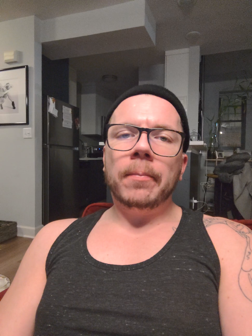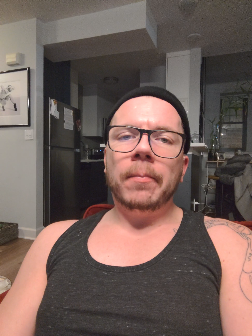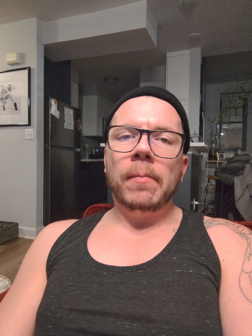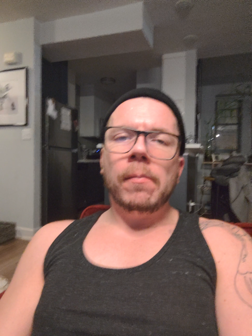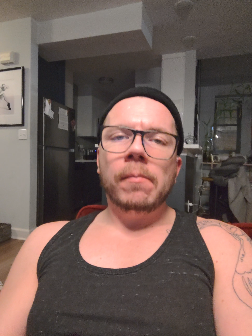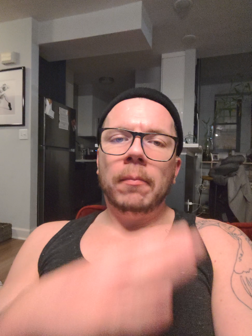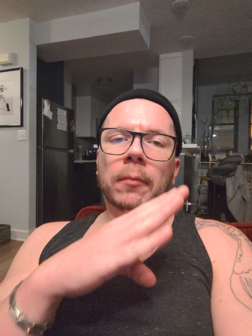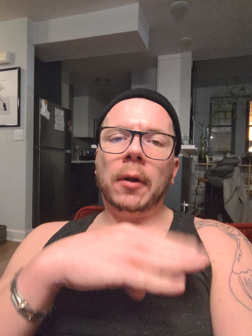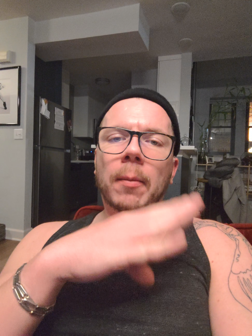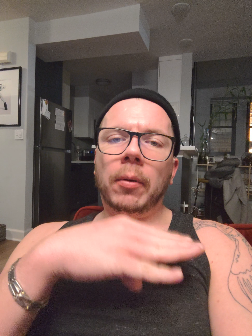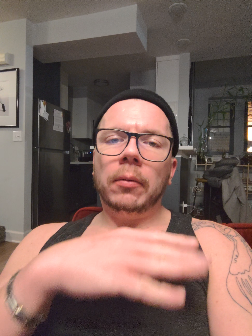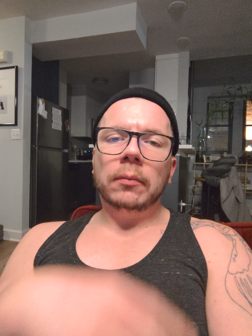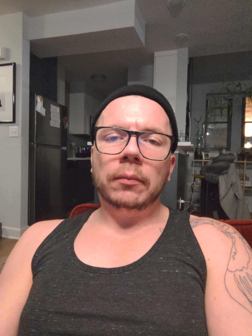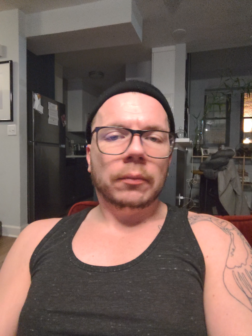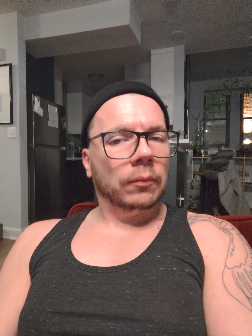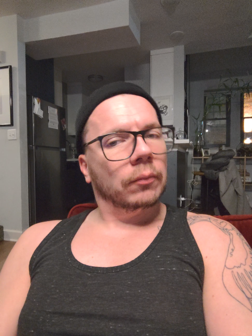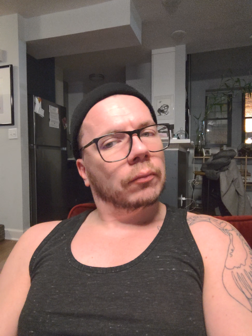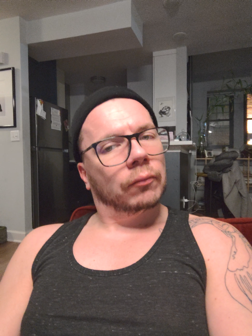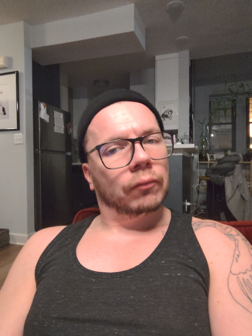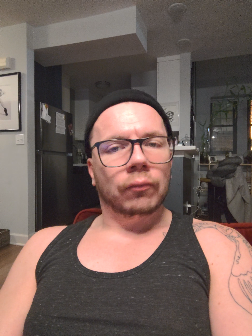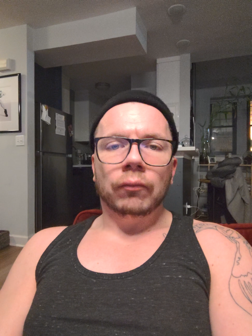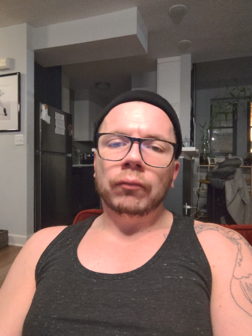table